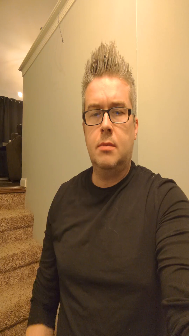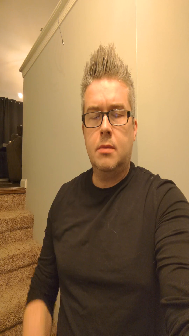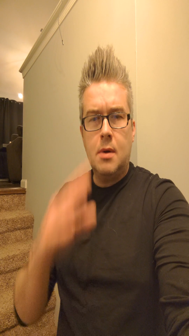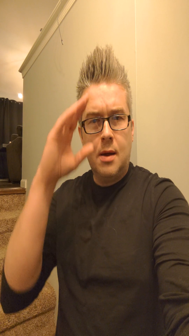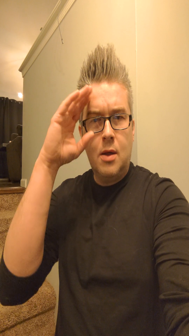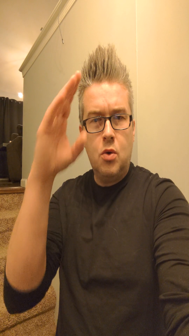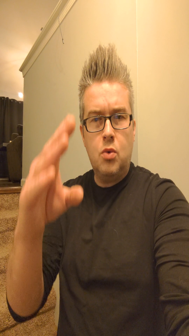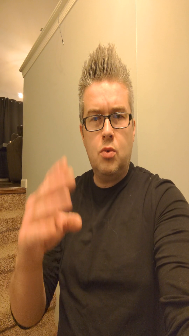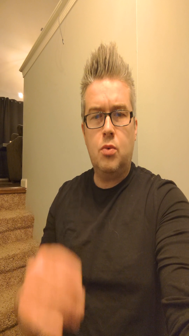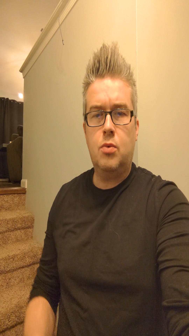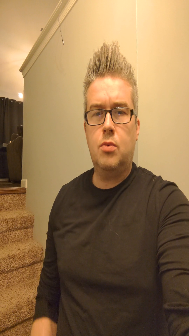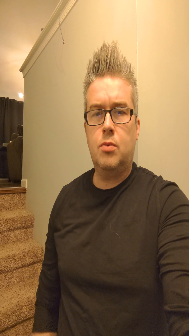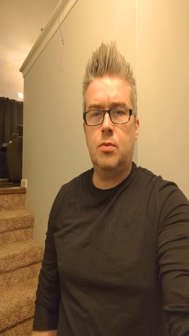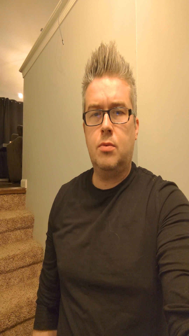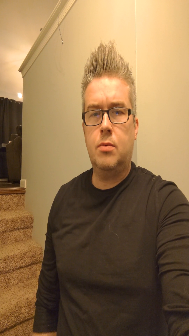hello